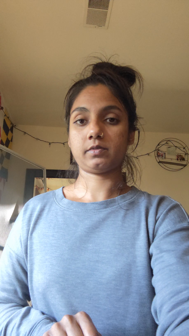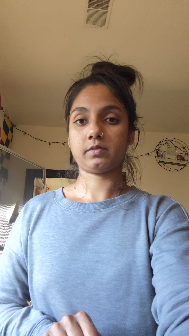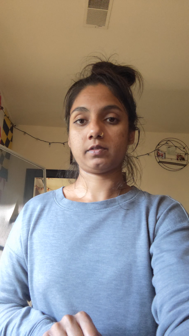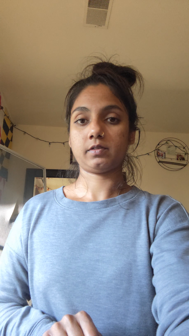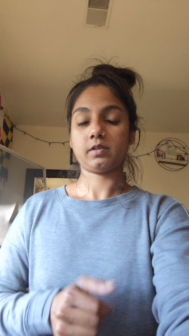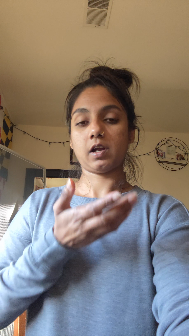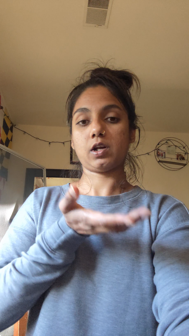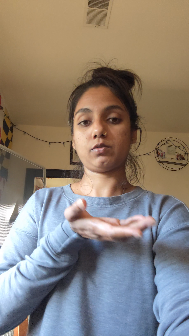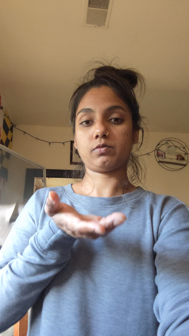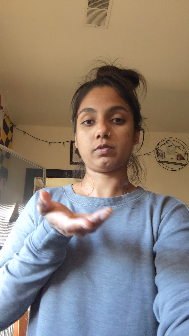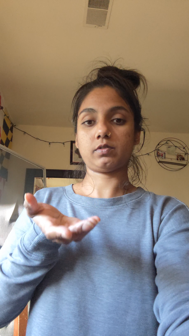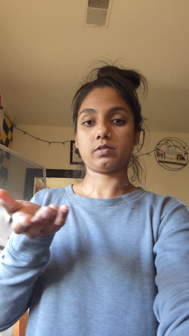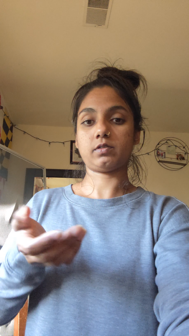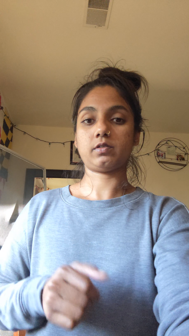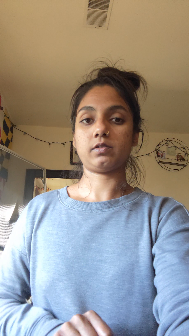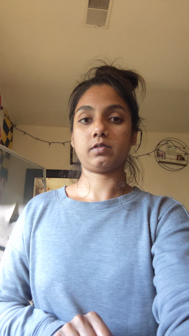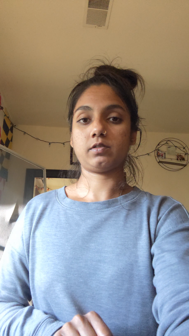carry